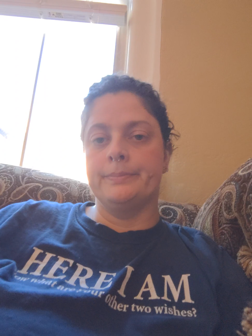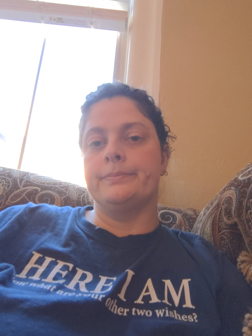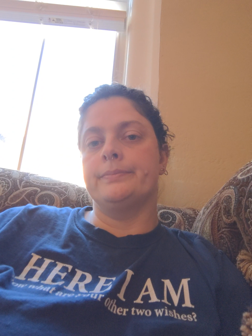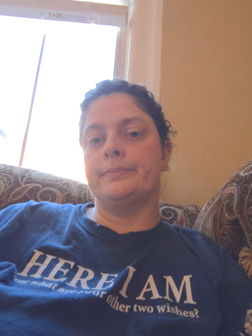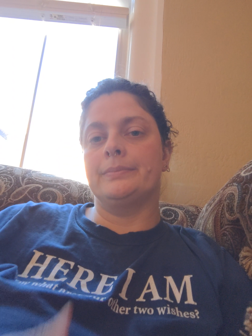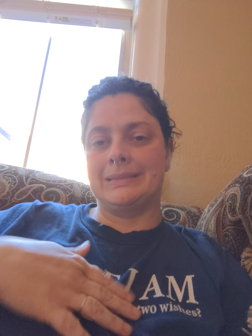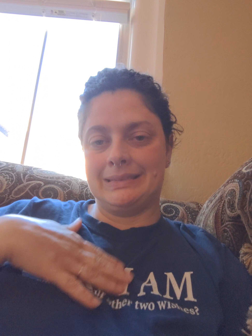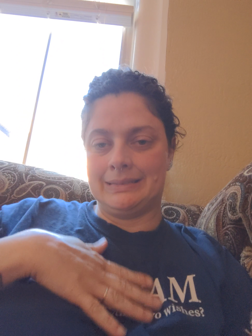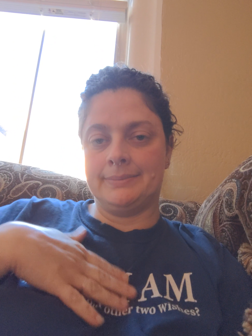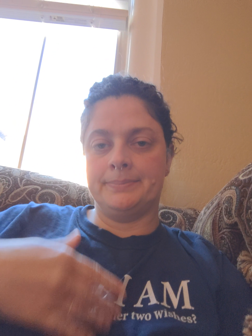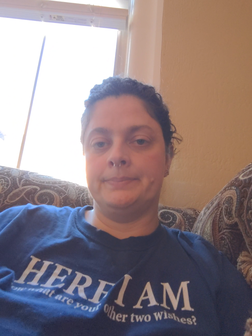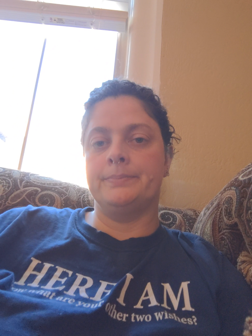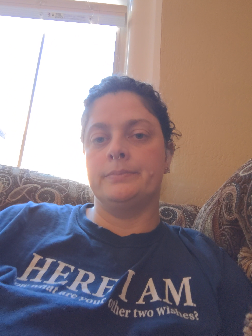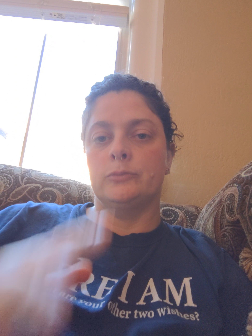please